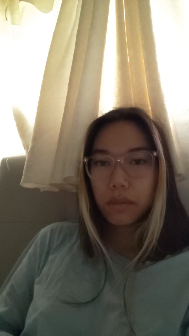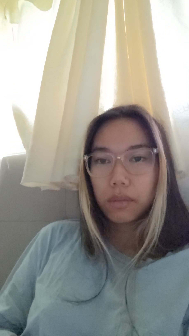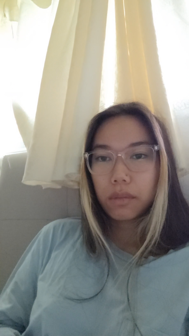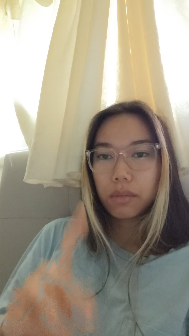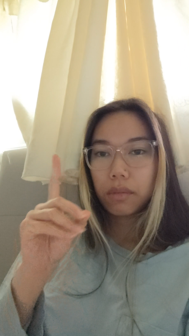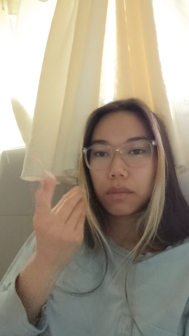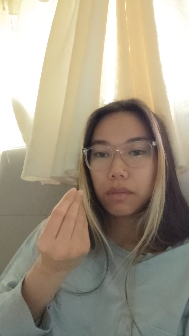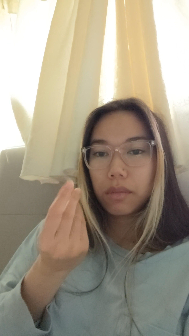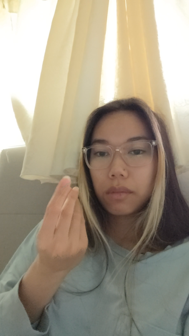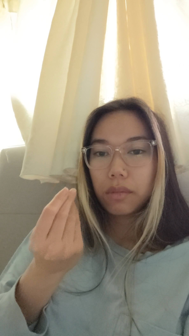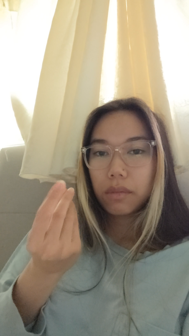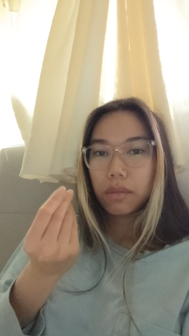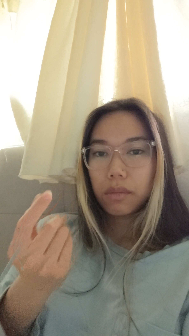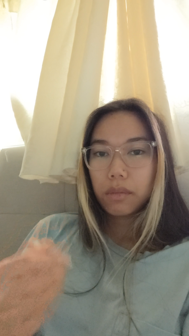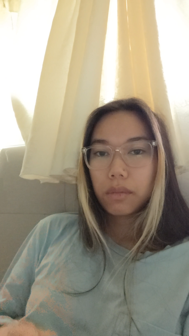do